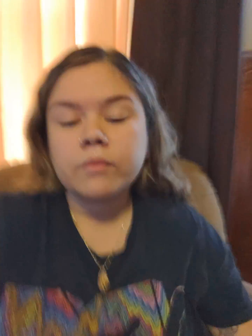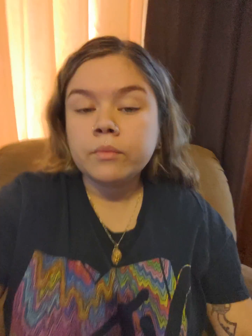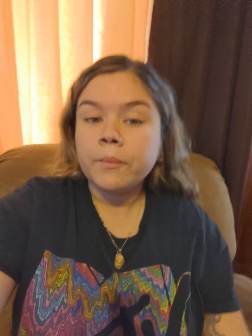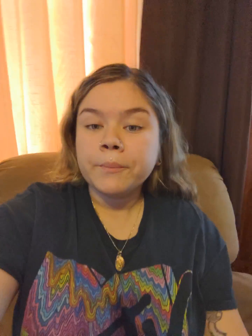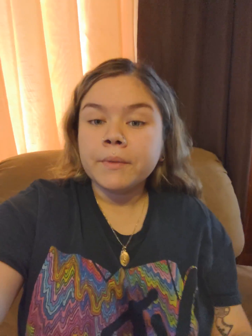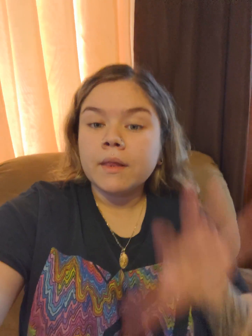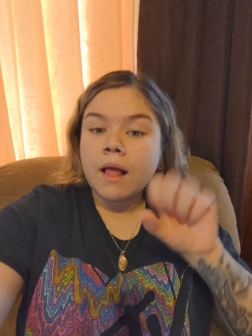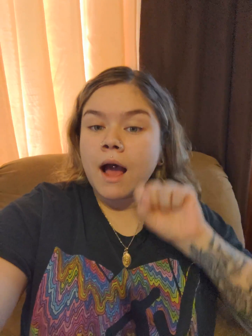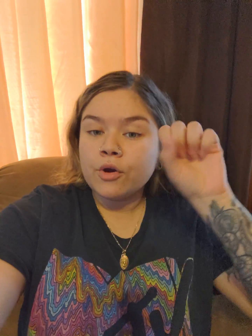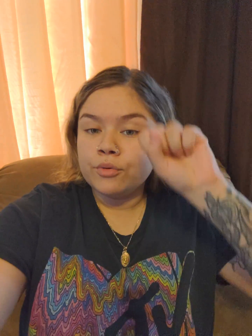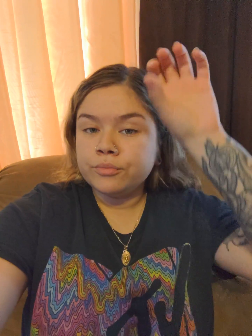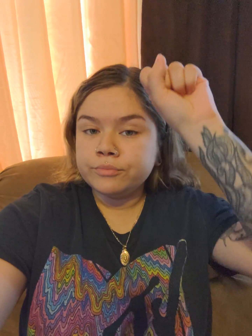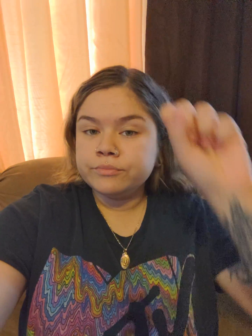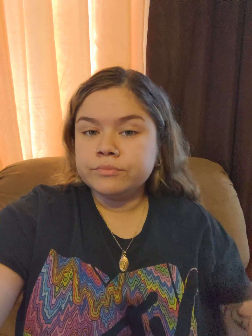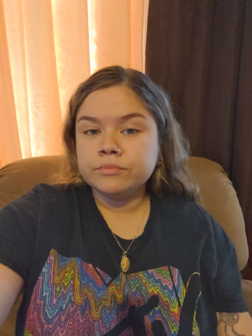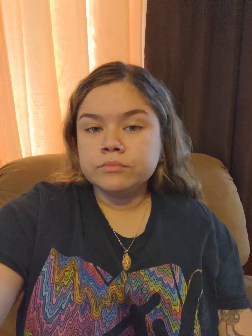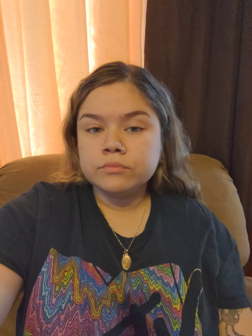ladder